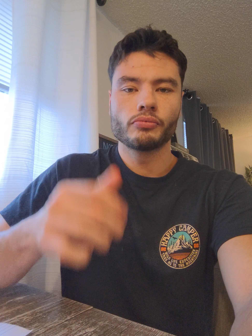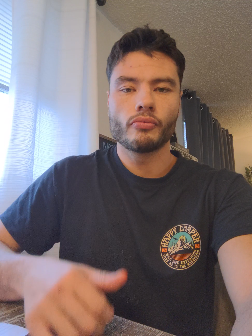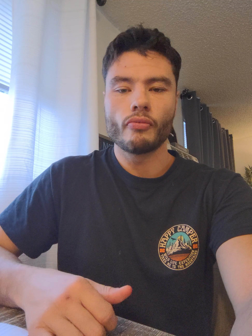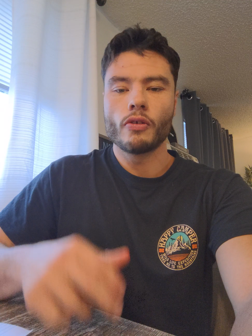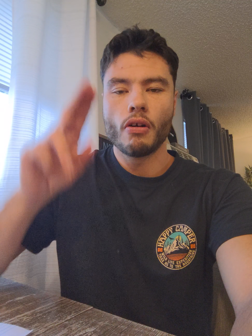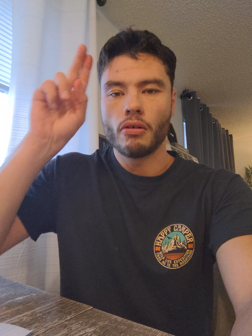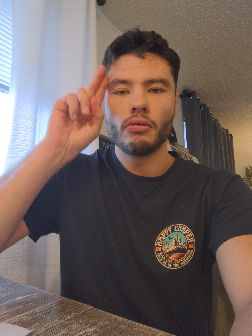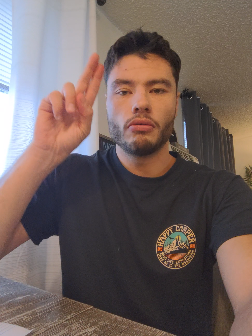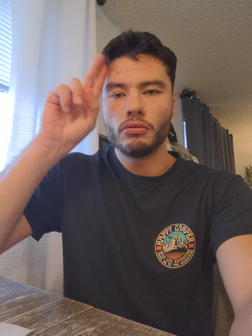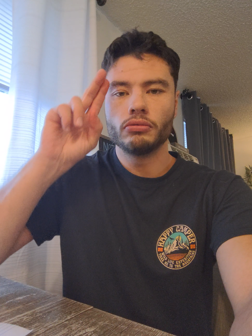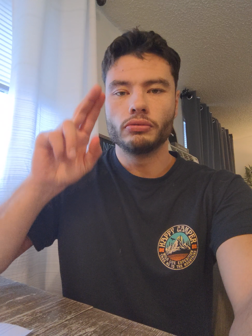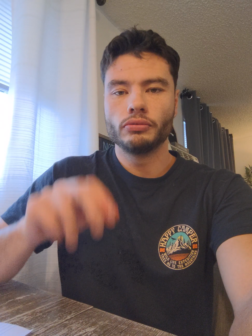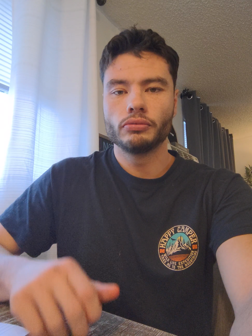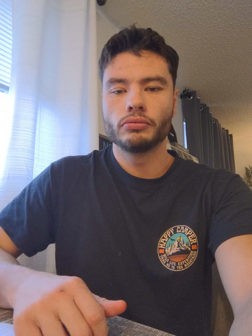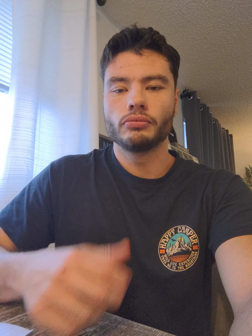uncle